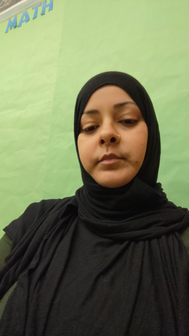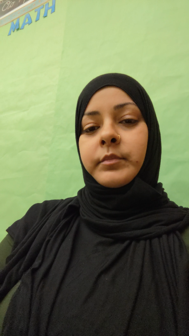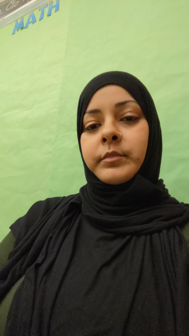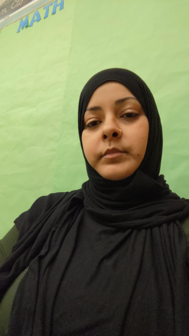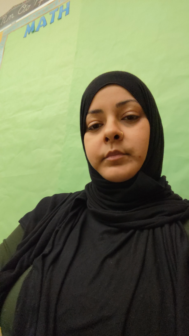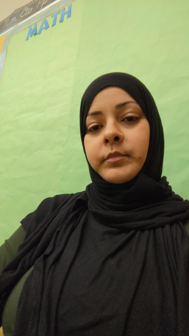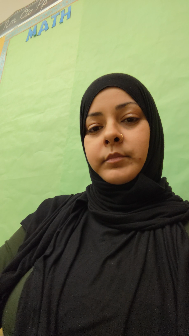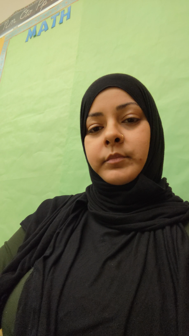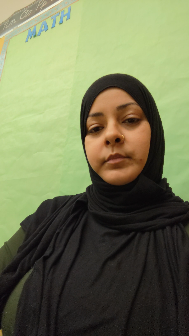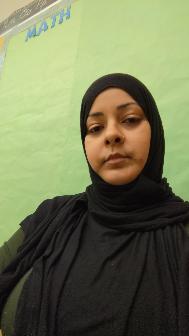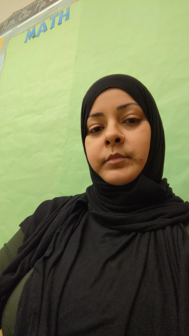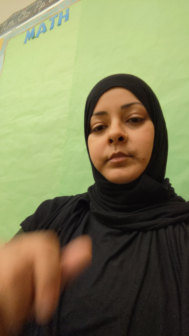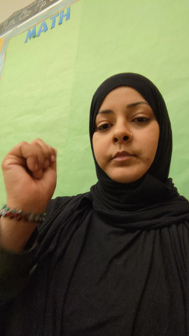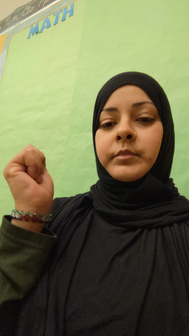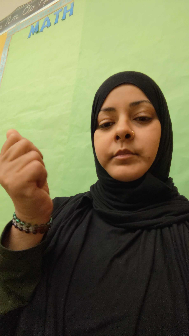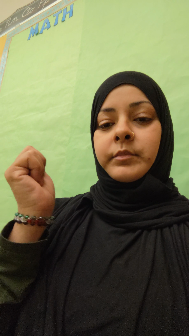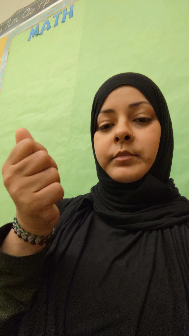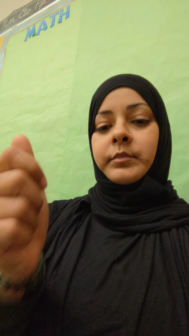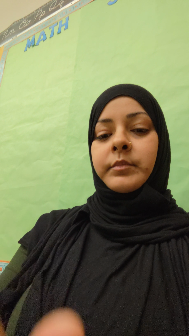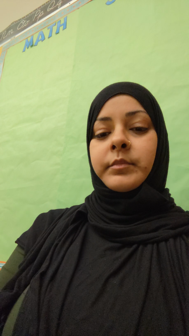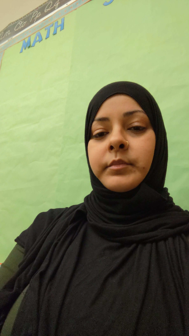bat